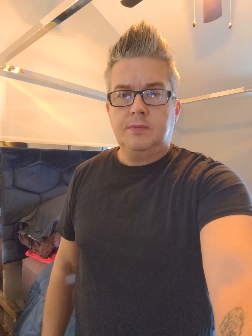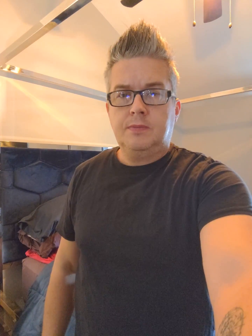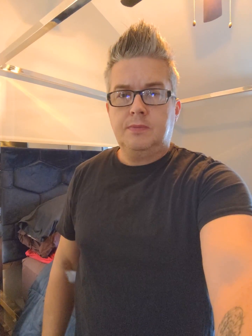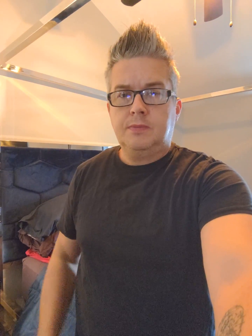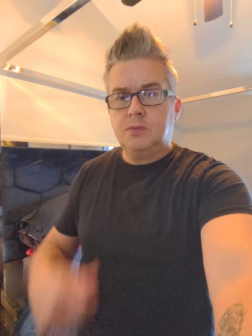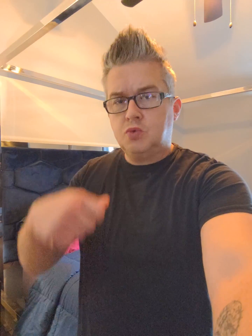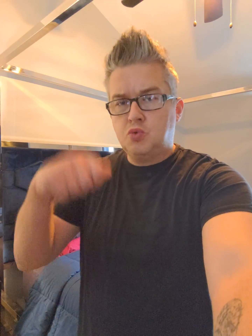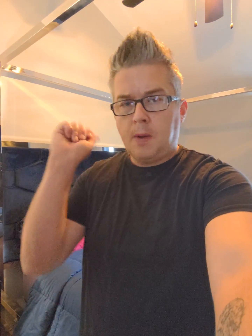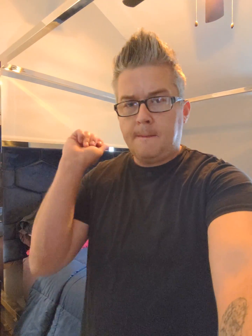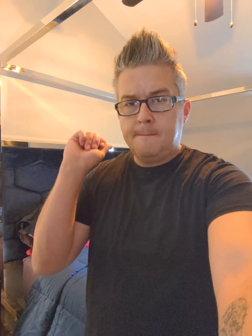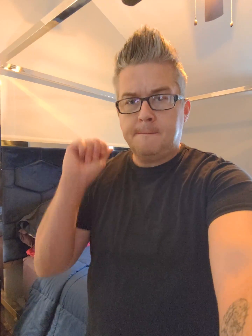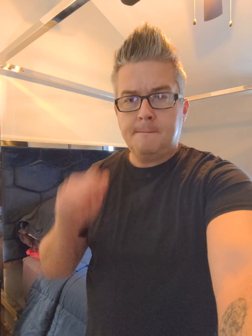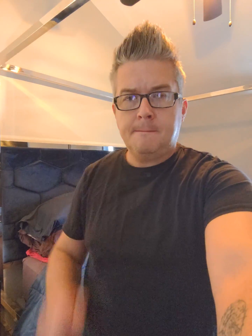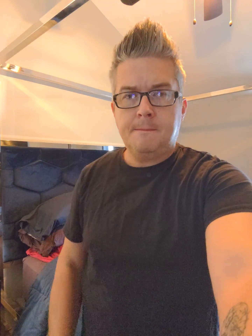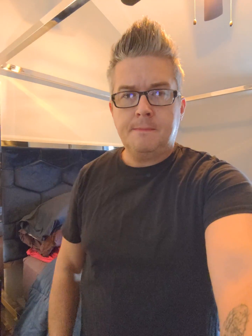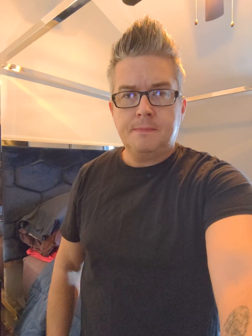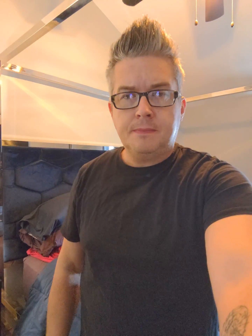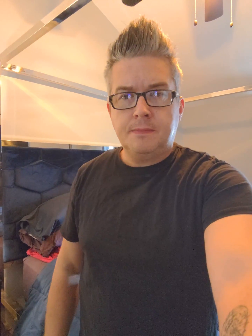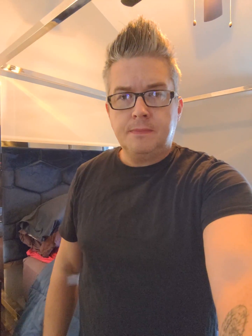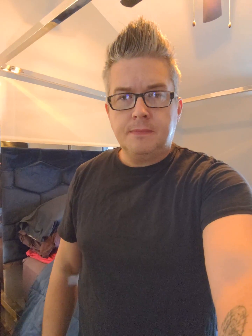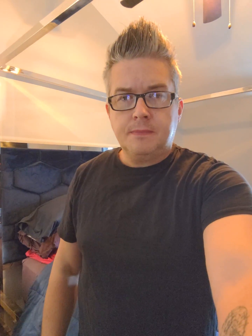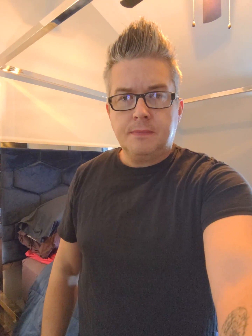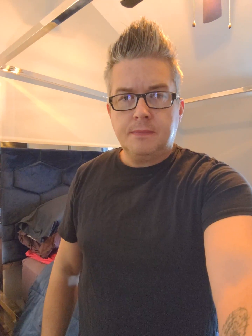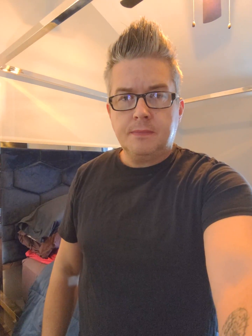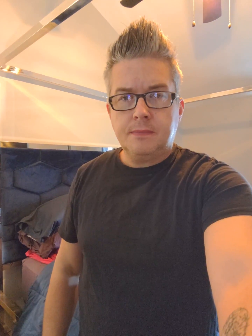rip